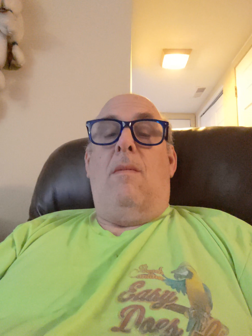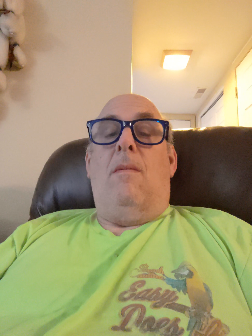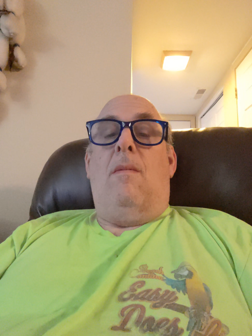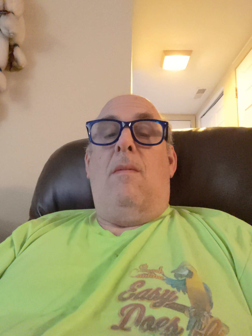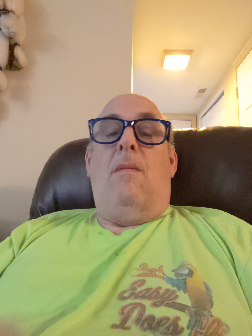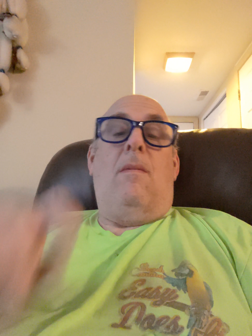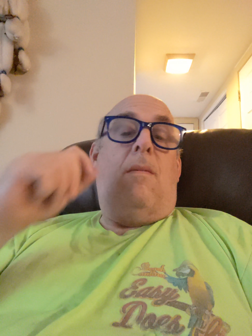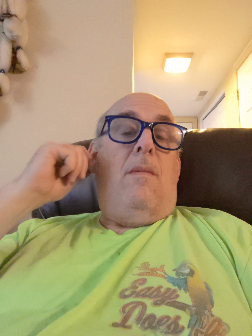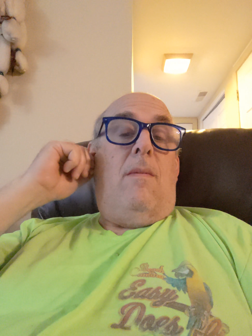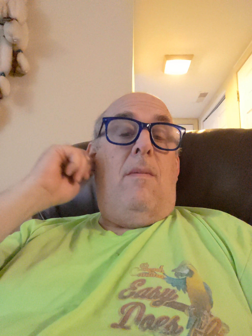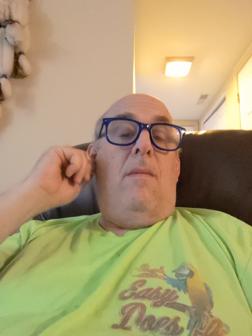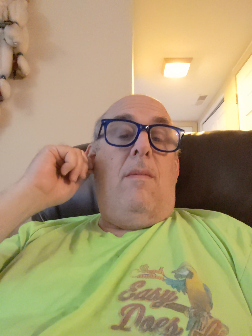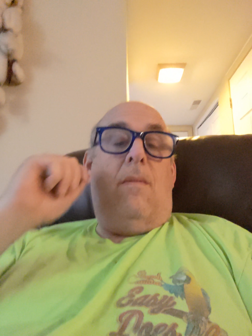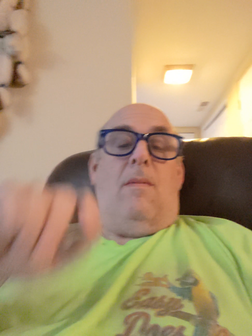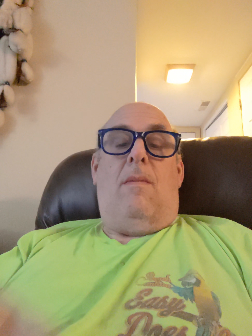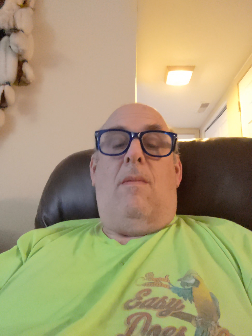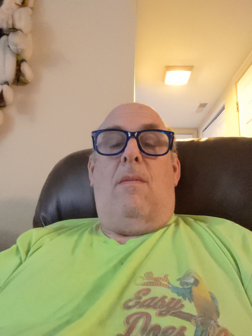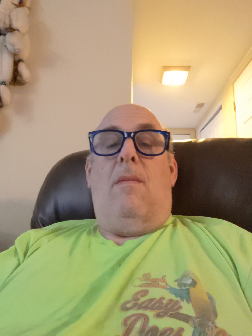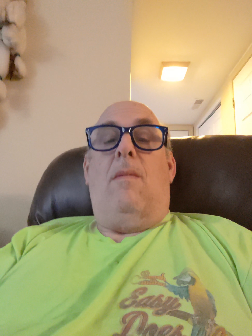ear